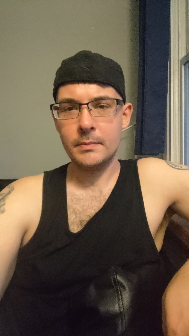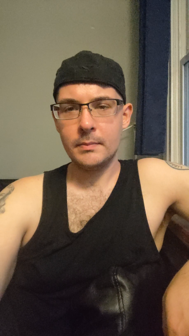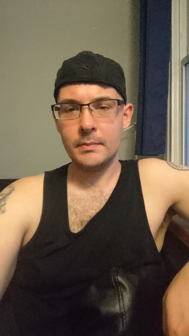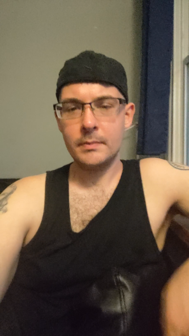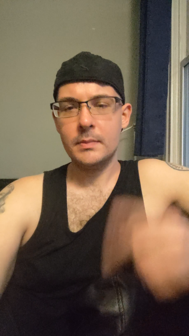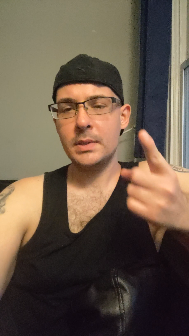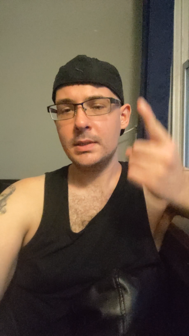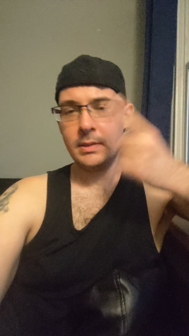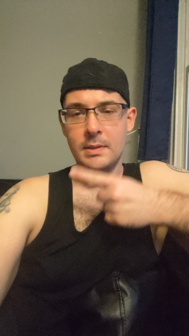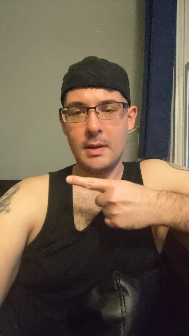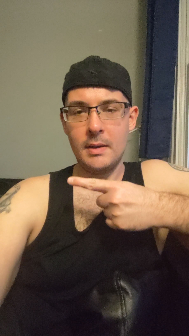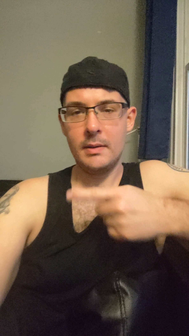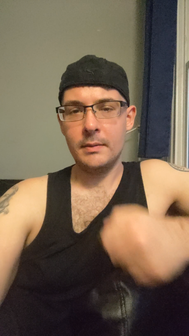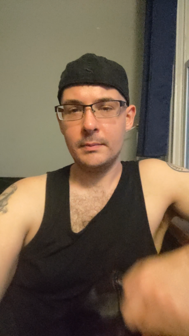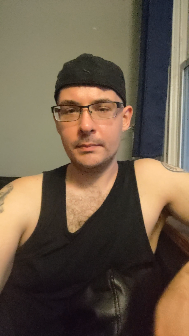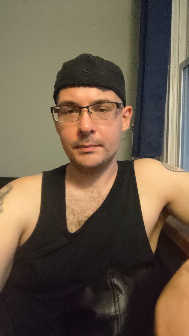day